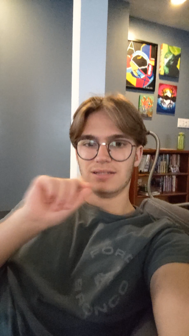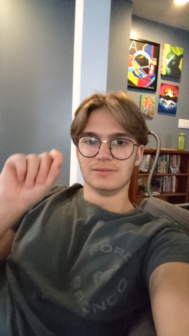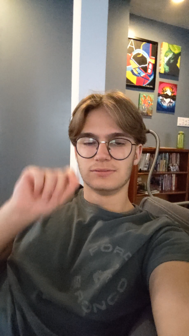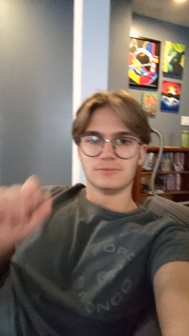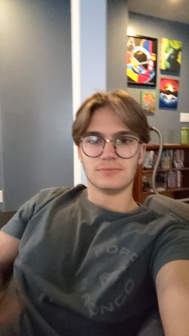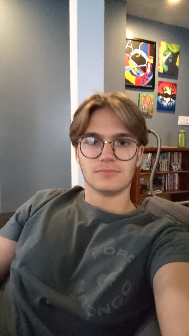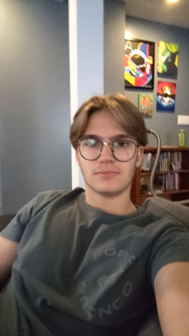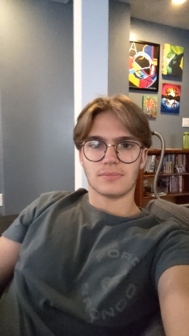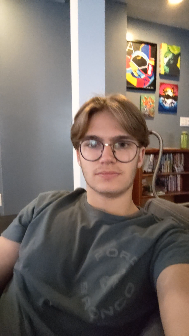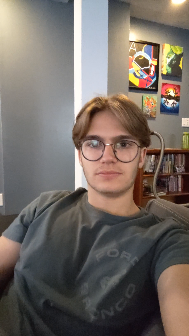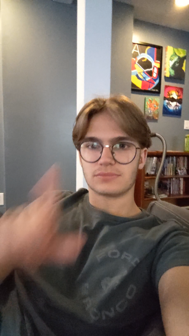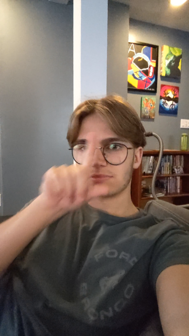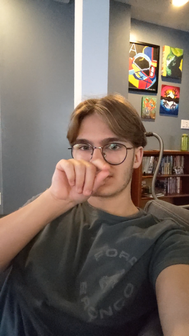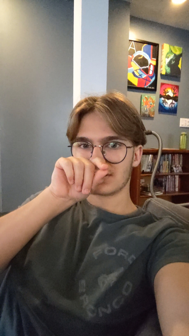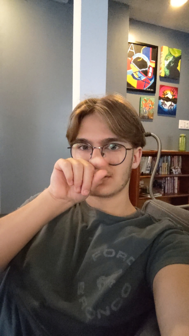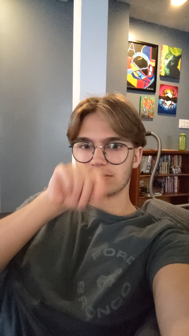chicken